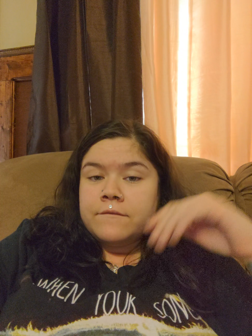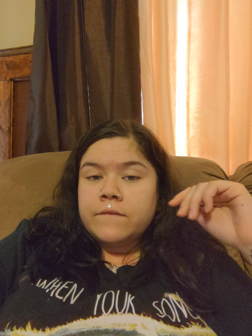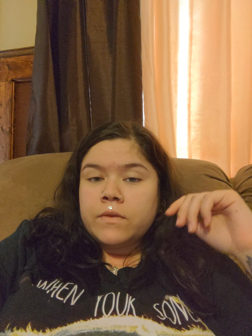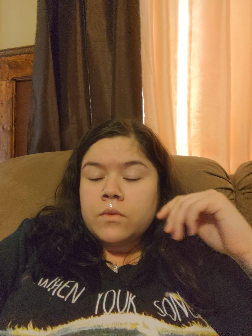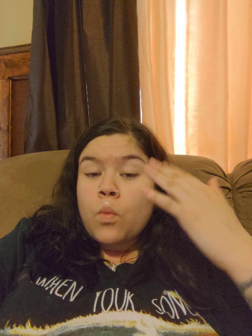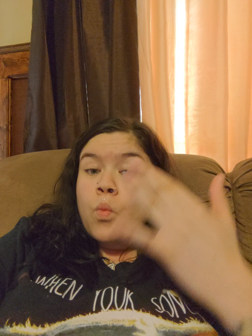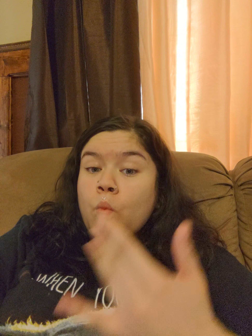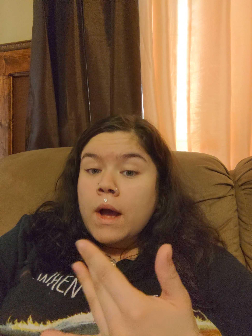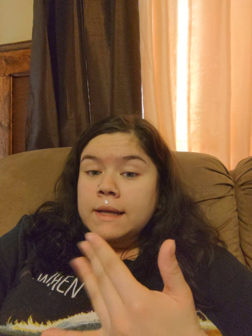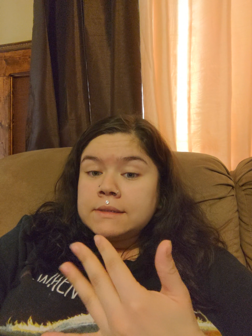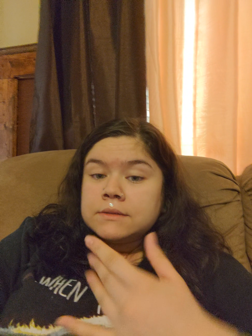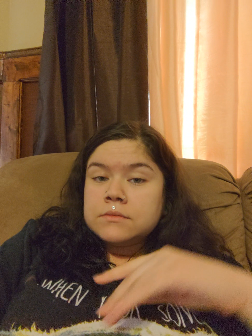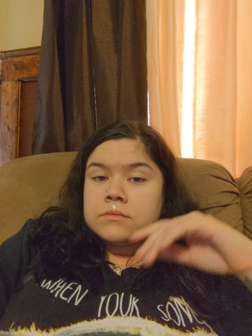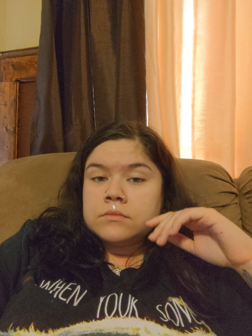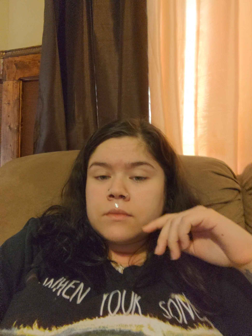wait